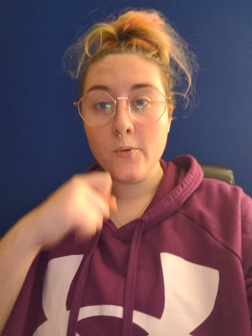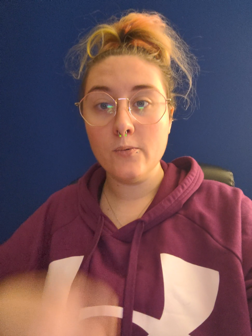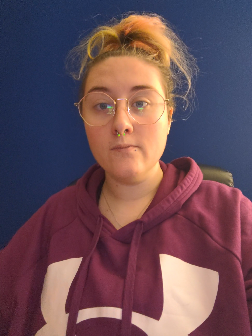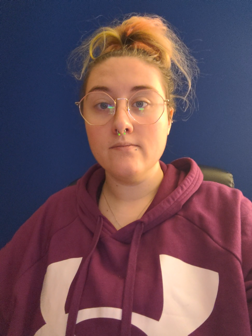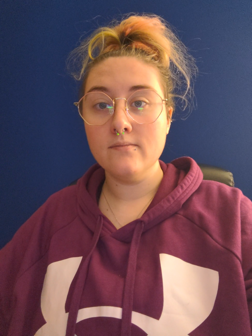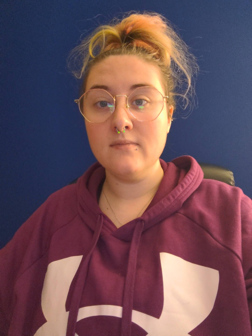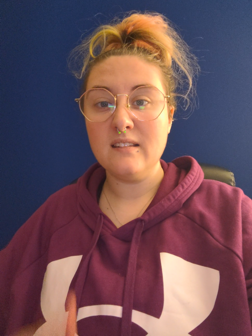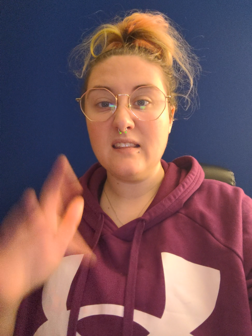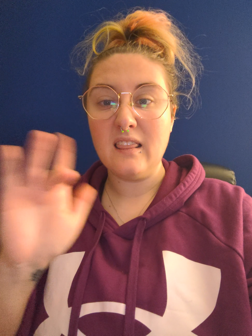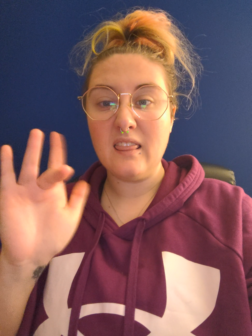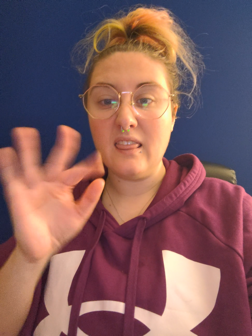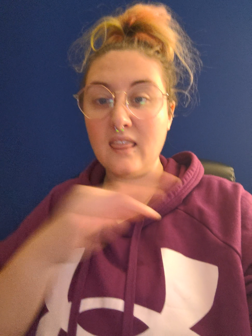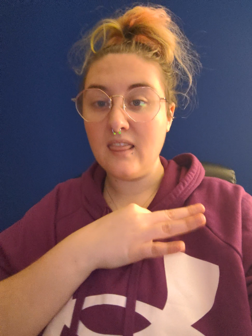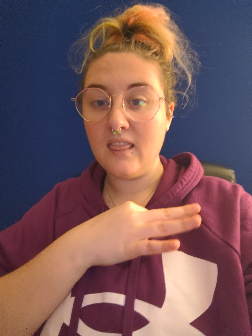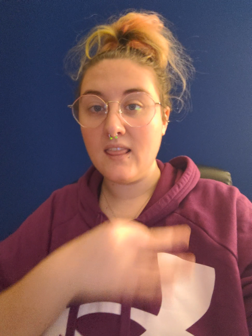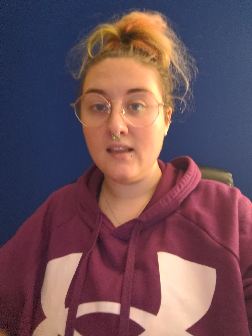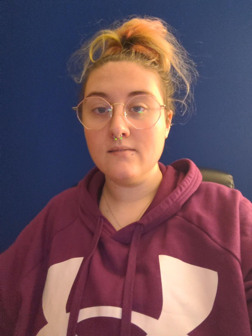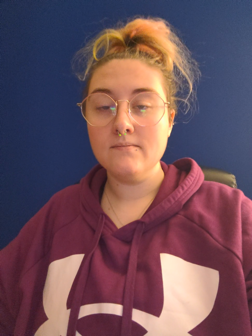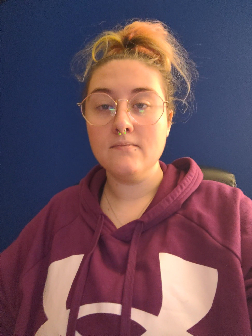yucky